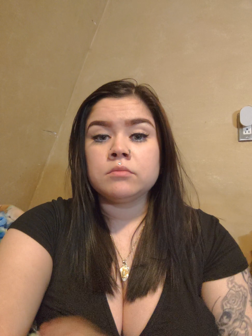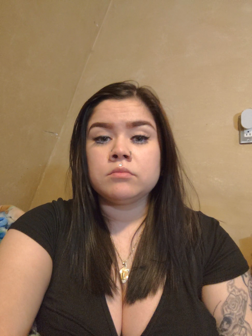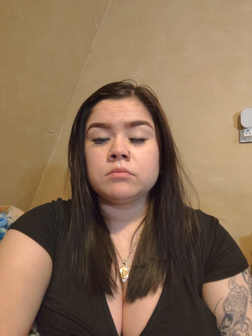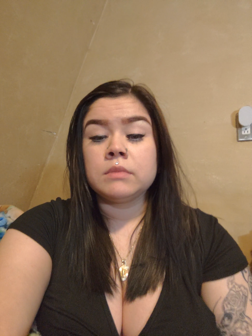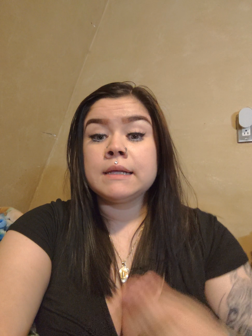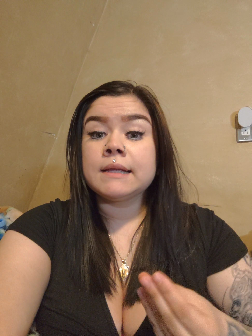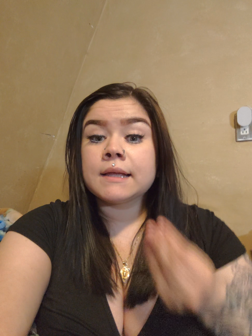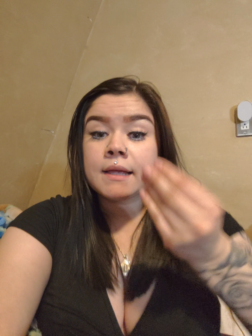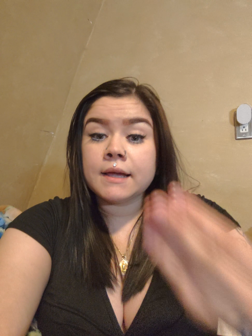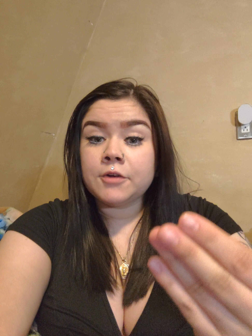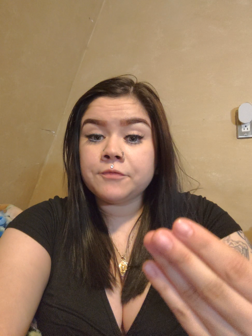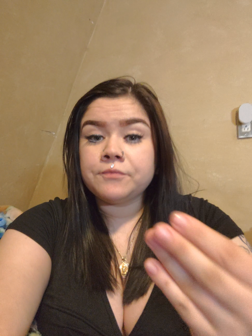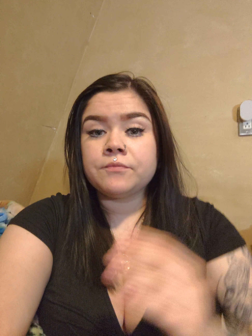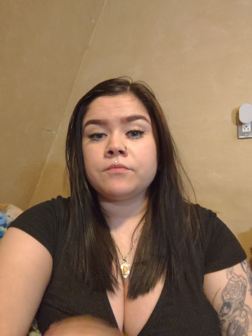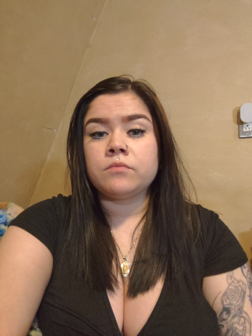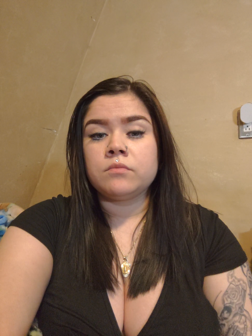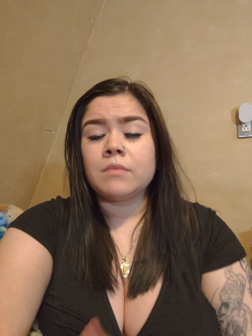give